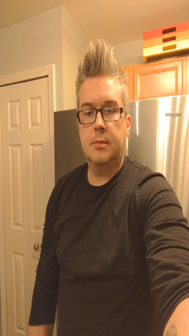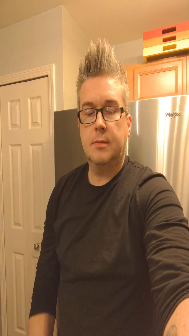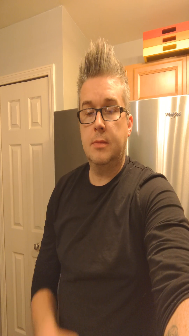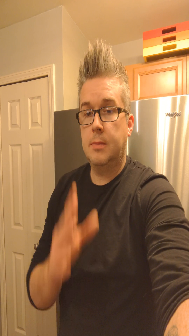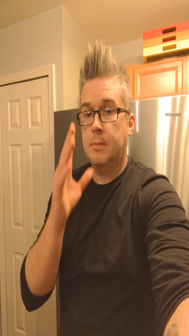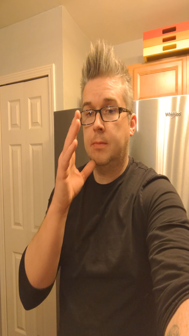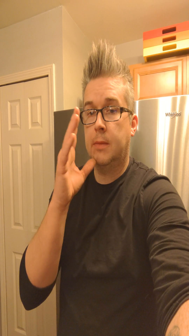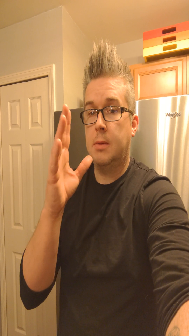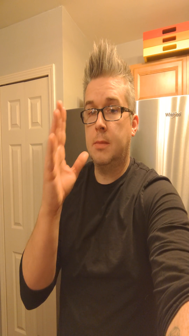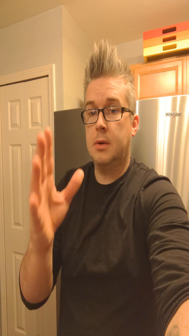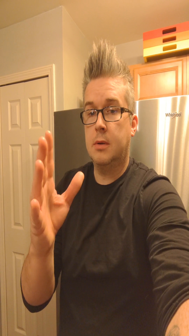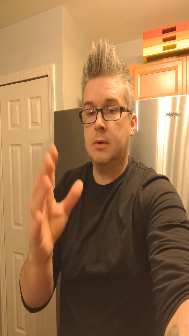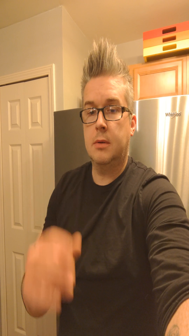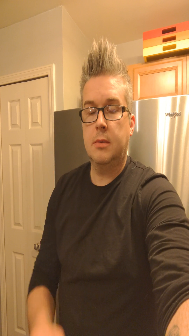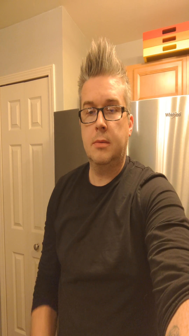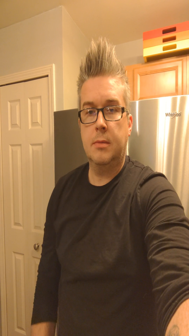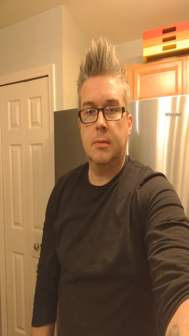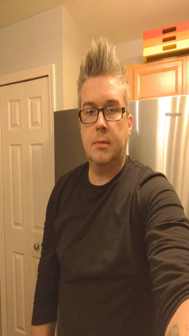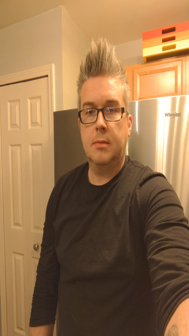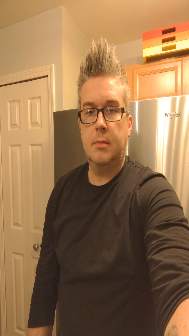grandma